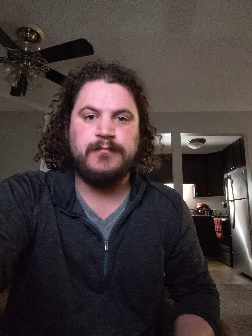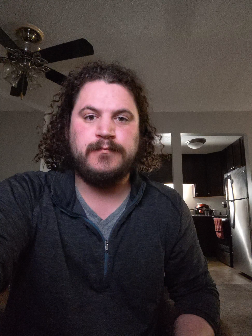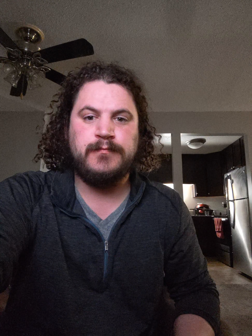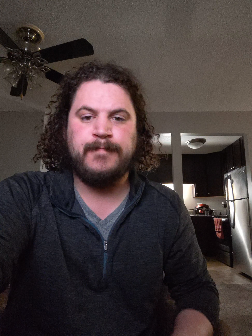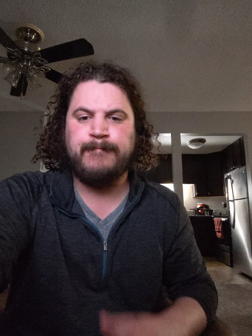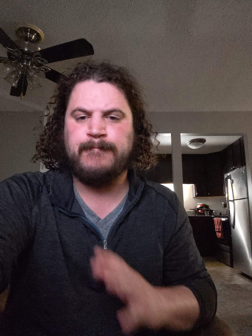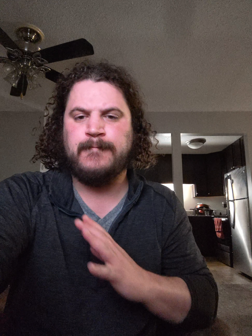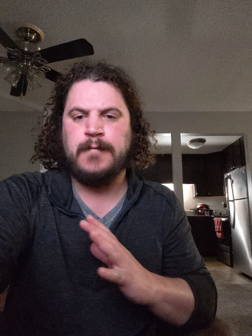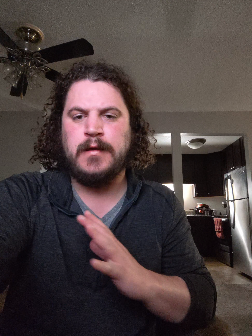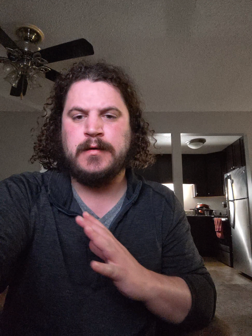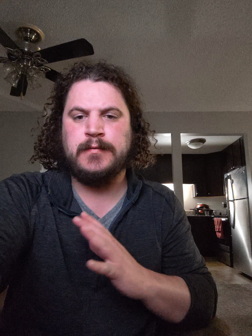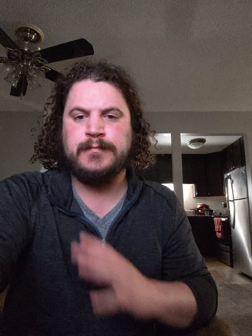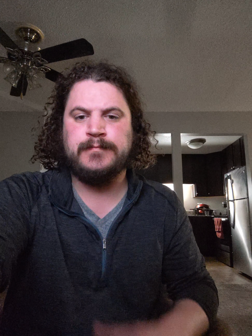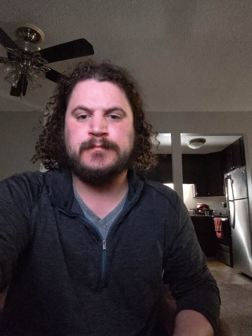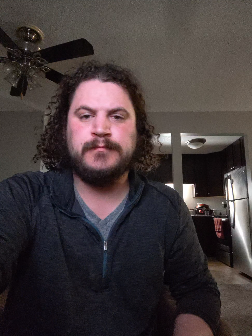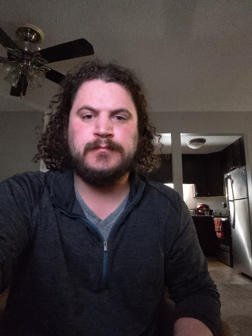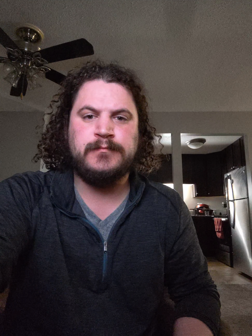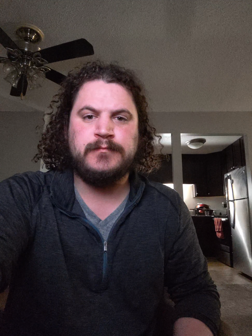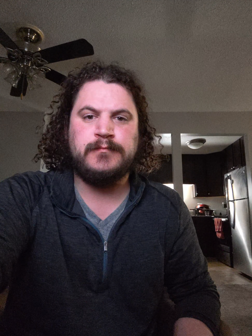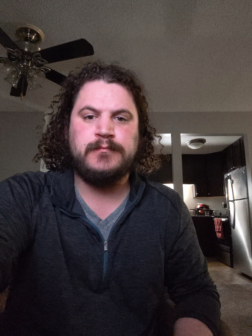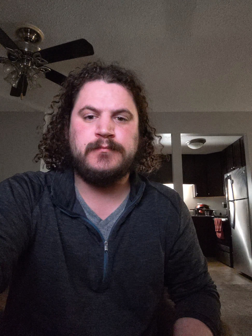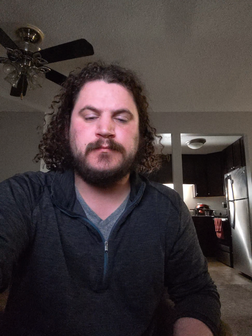fine